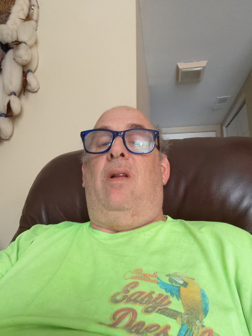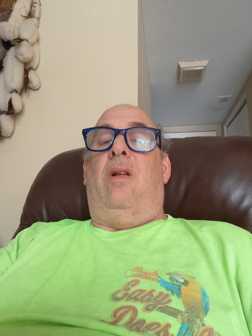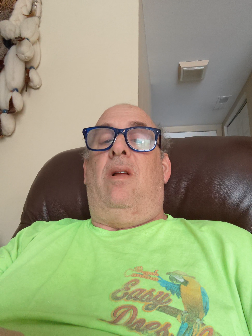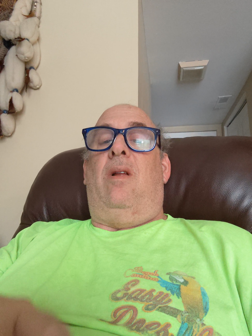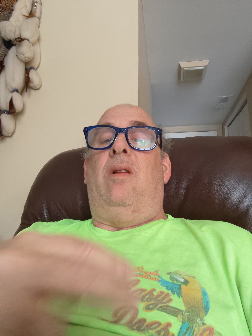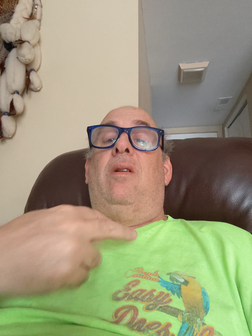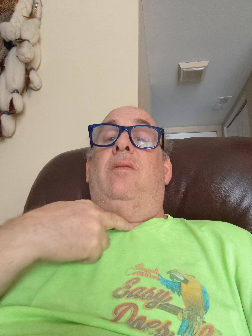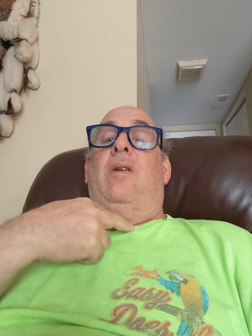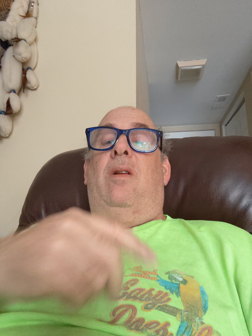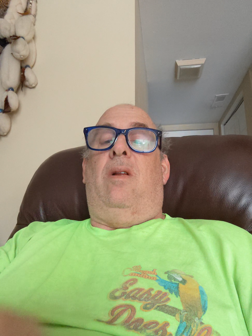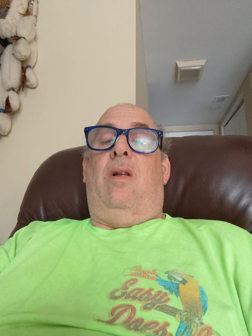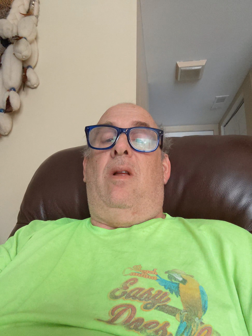stuck